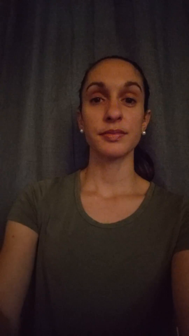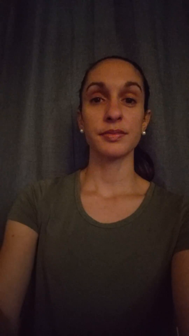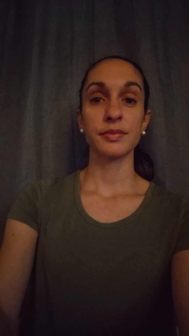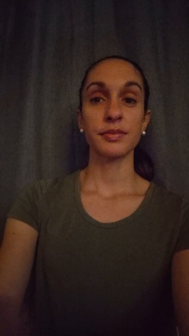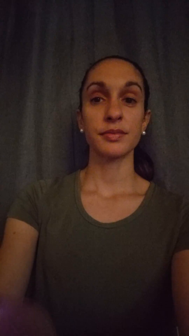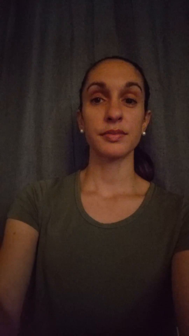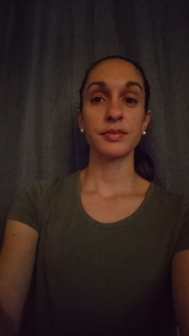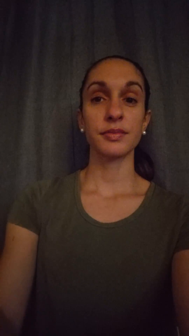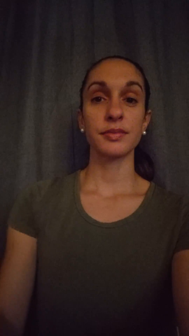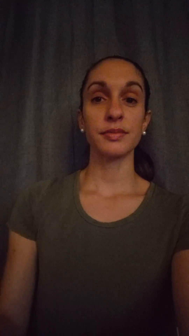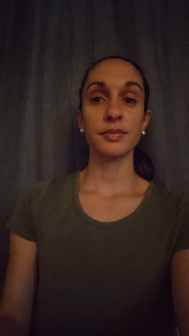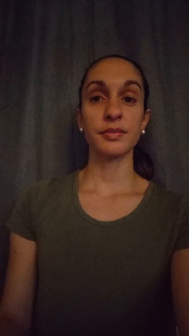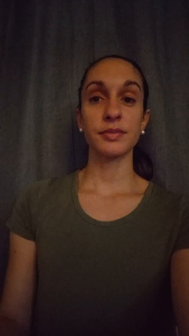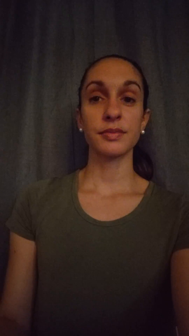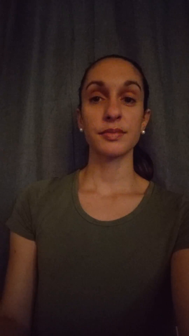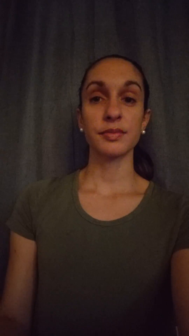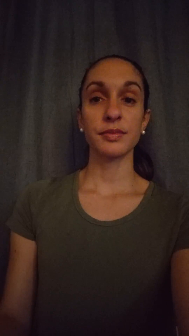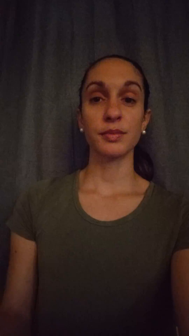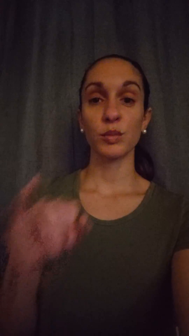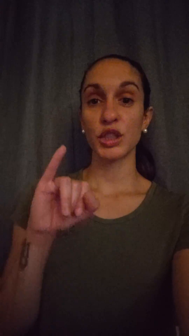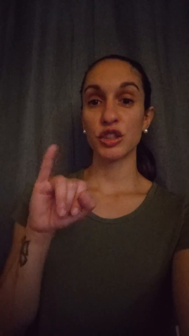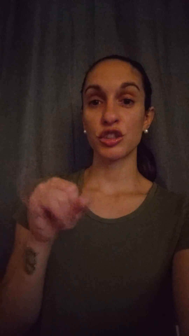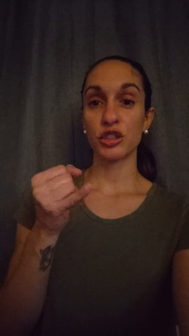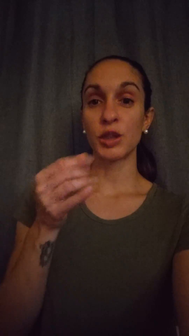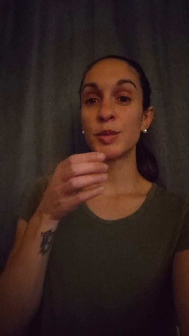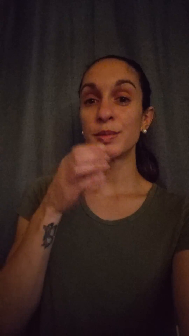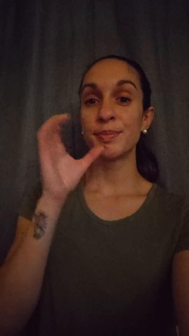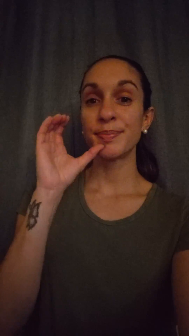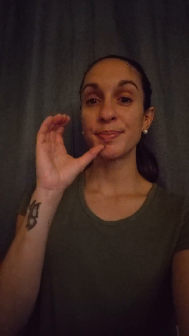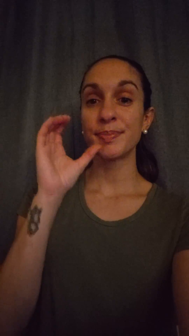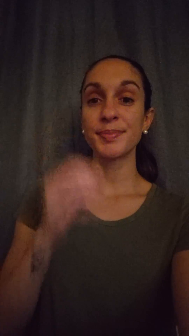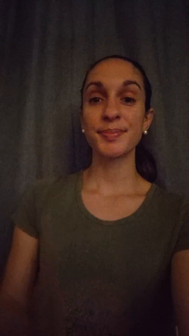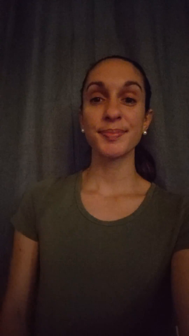juice